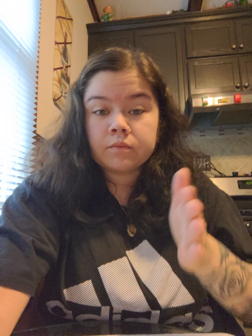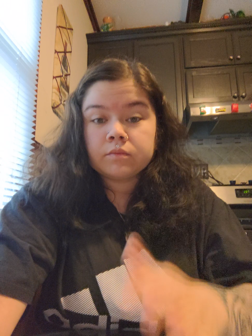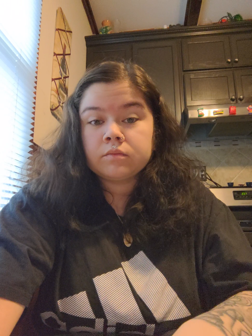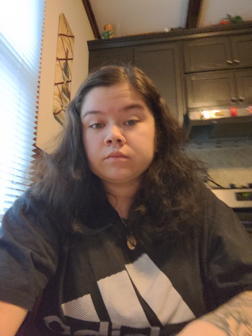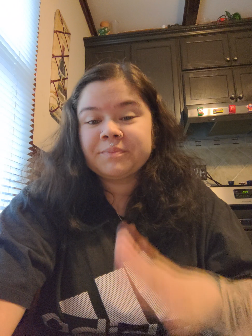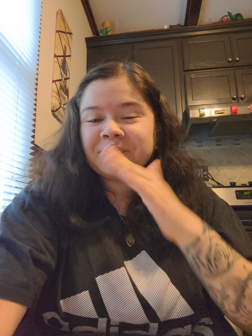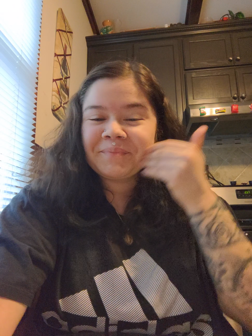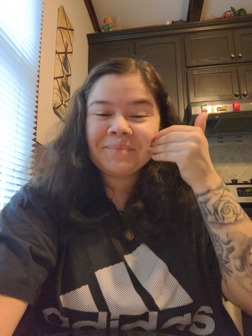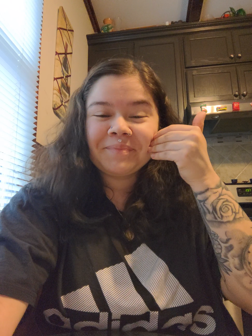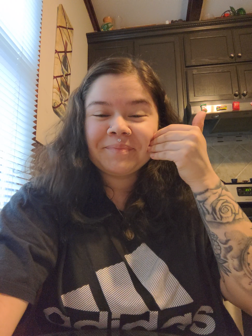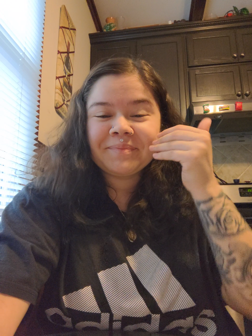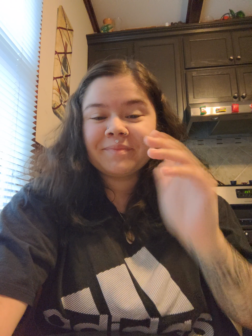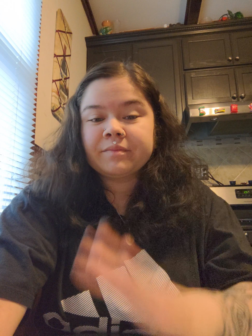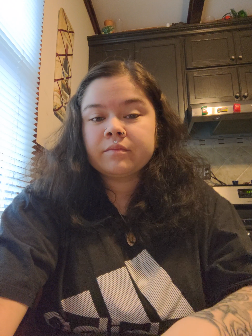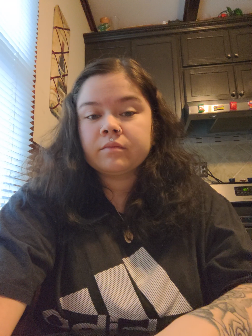smile